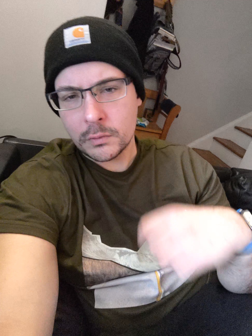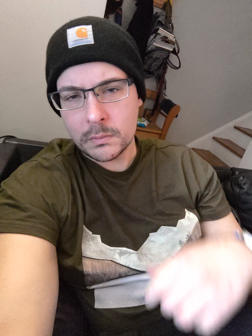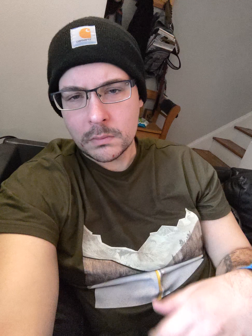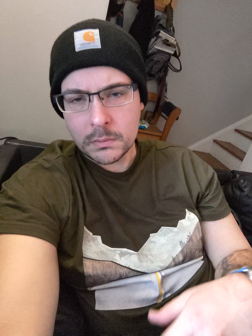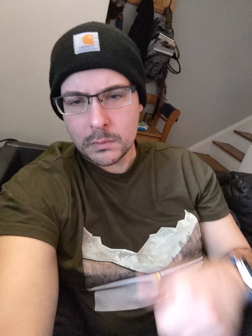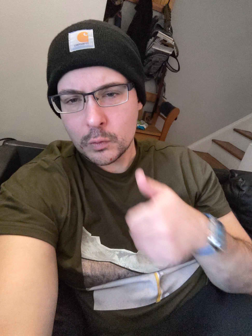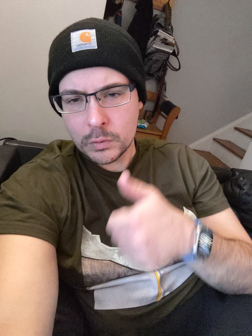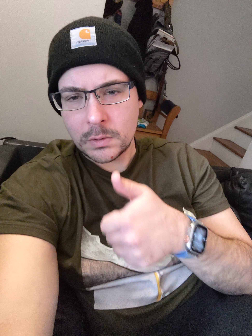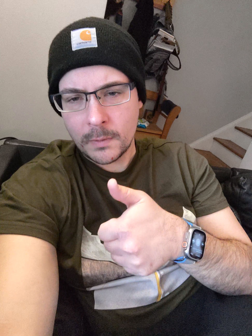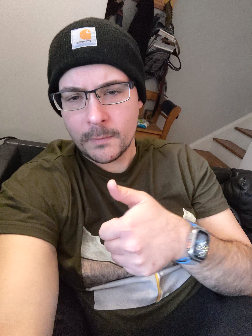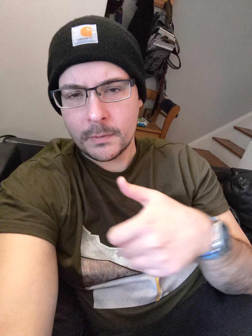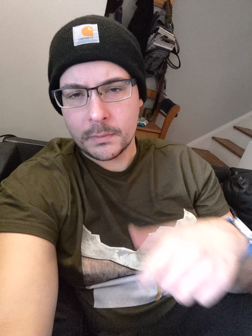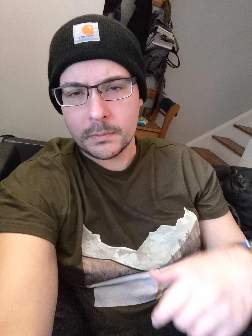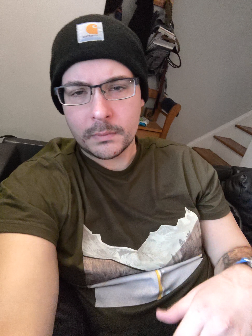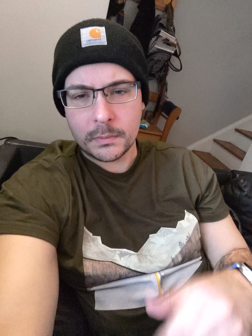yourself